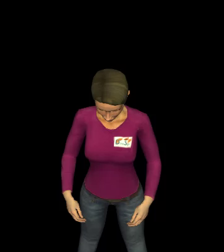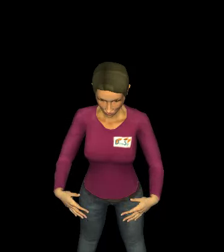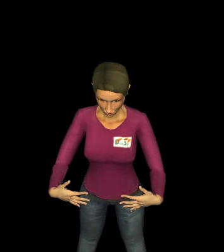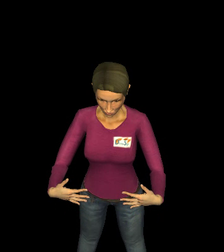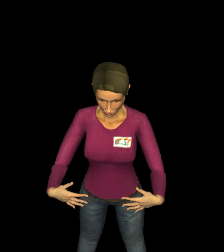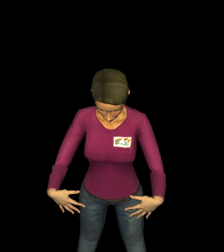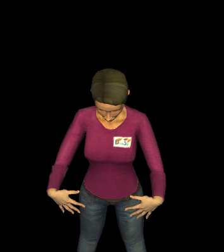تحقيق